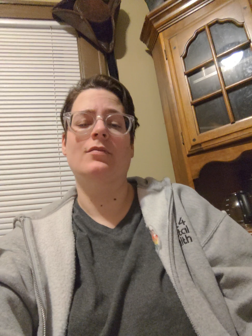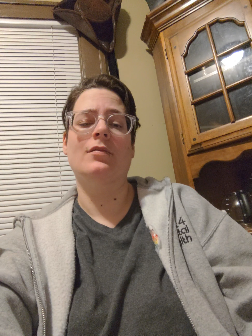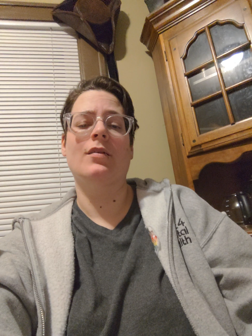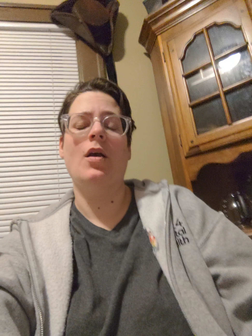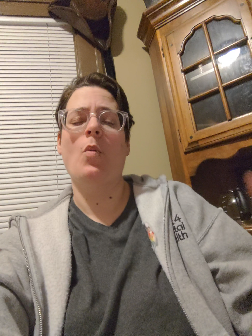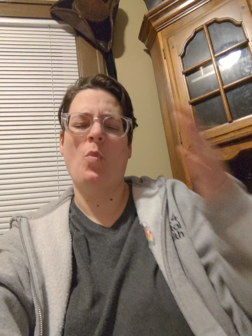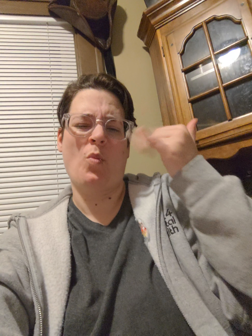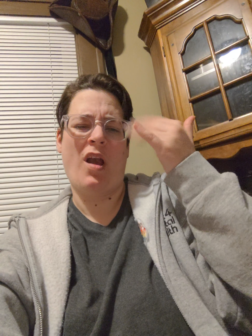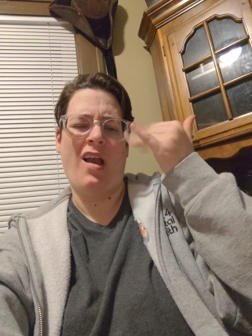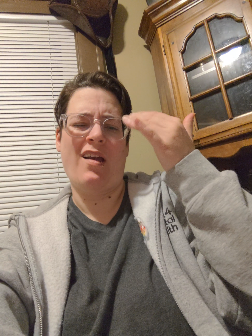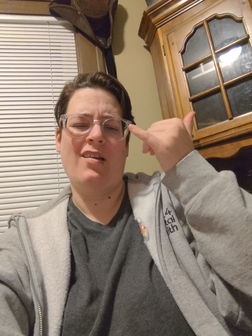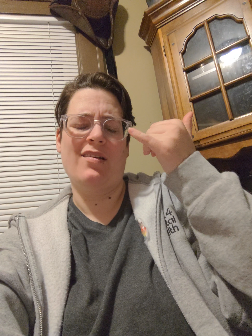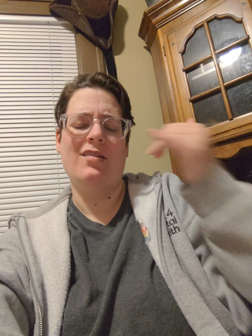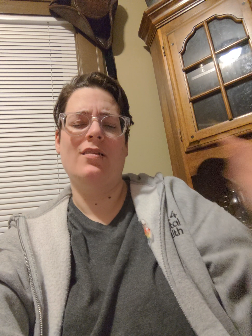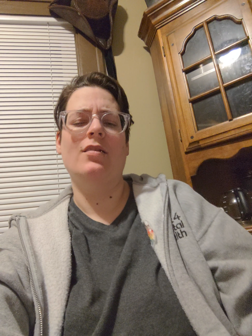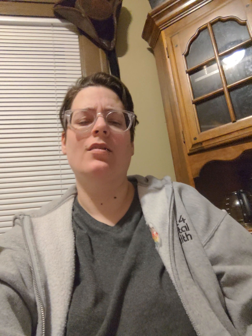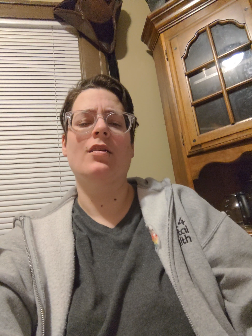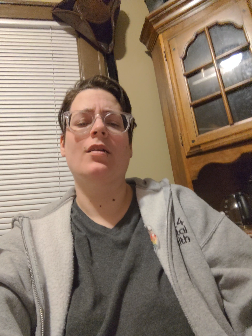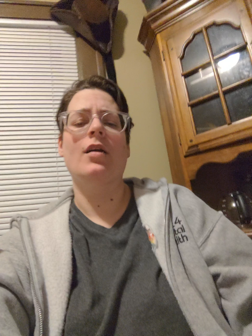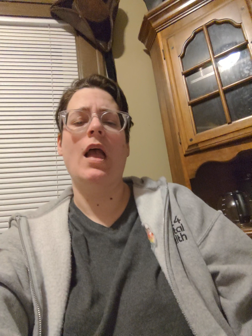why